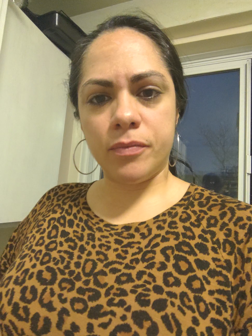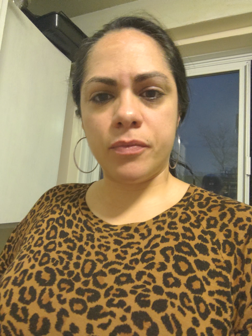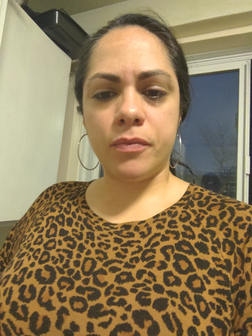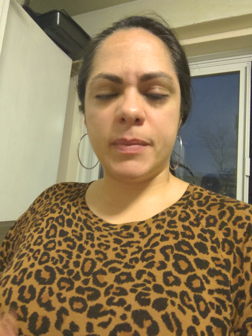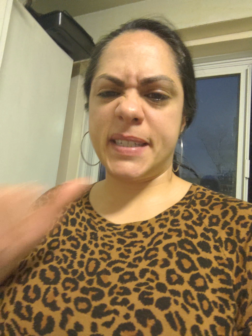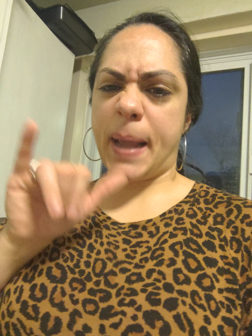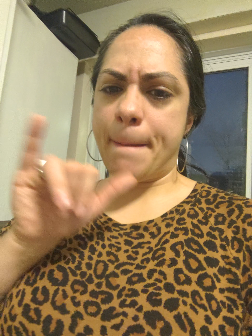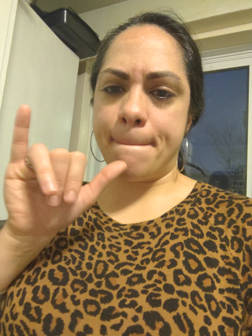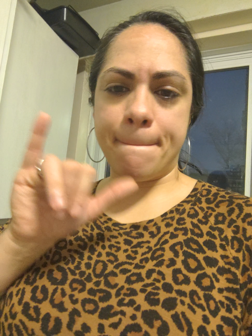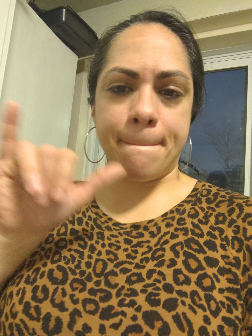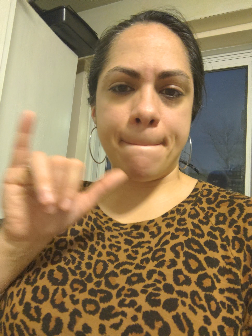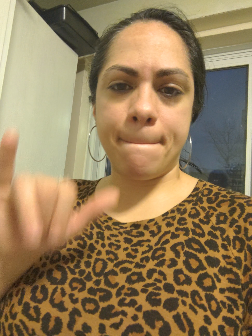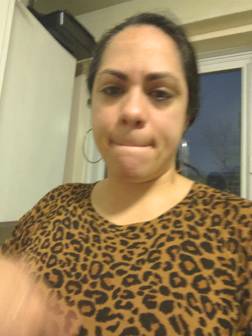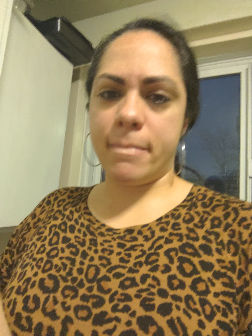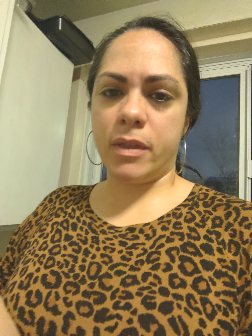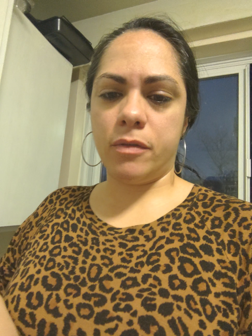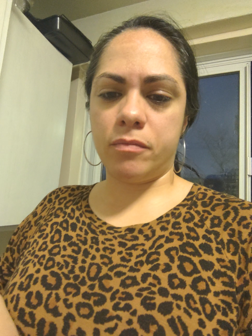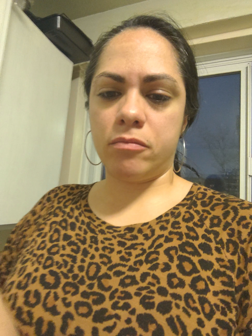same